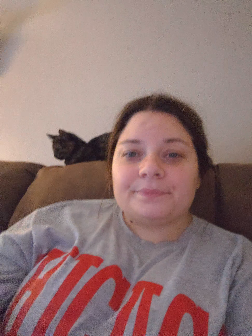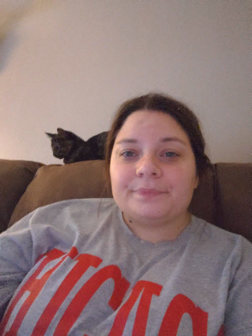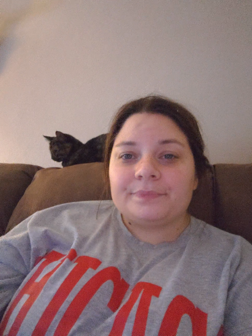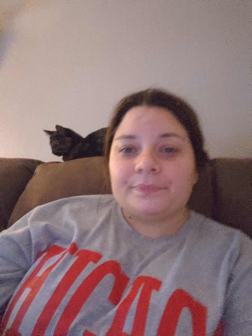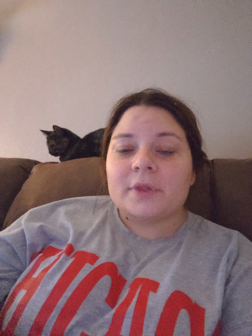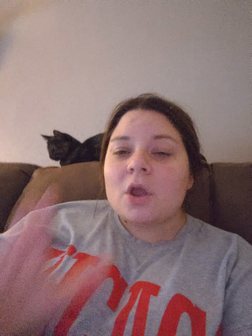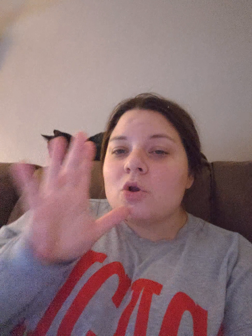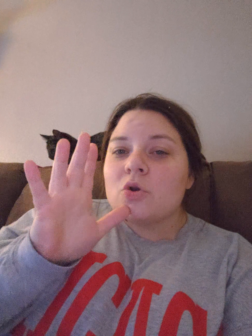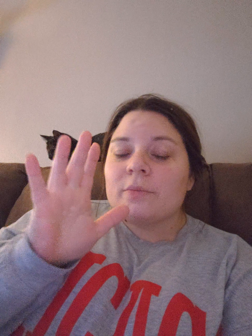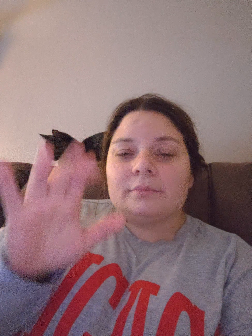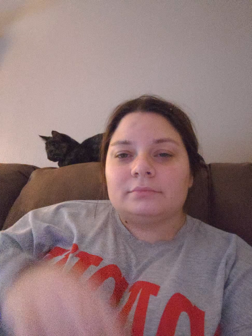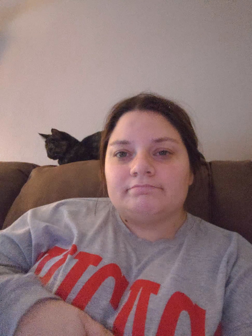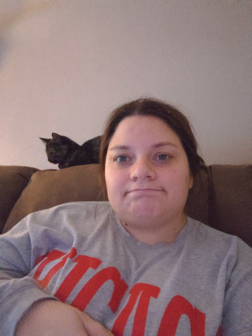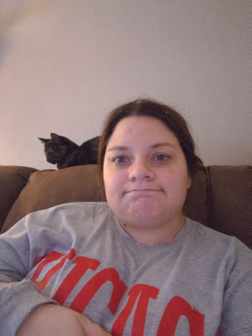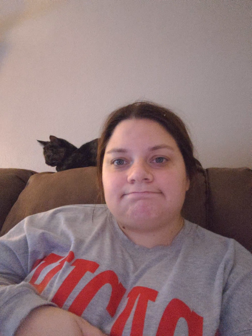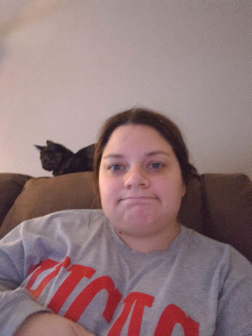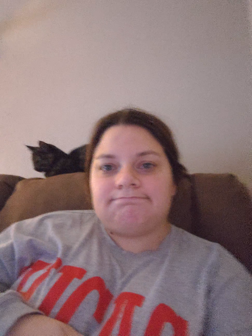grandpa